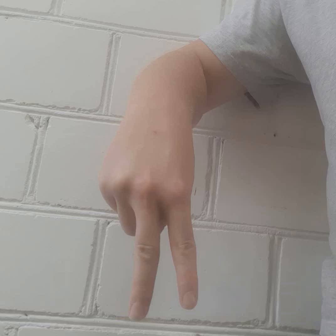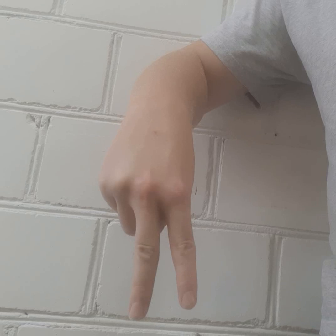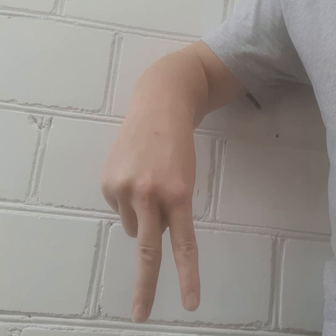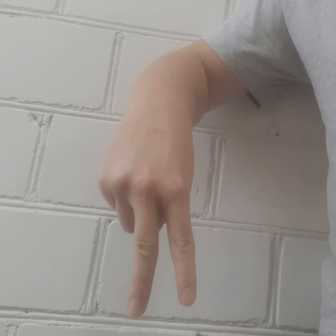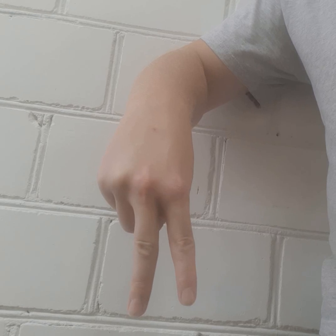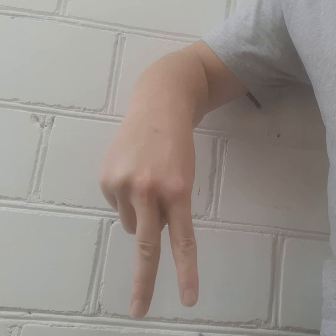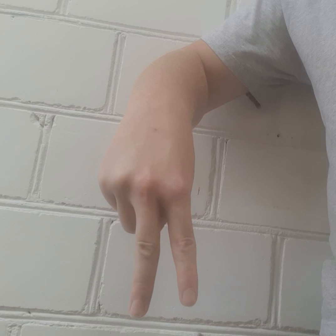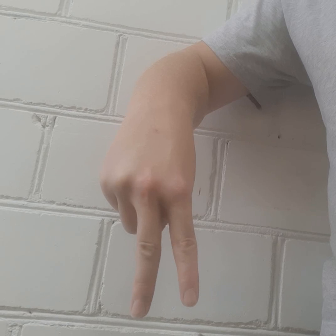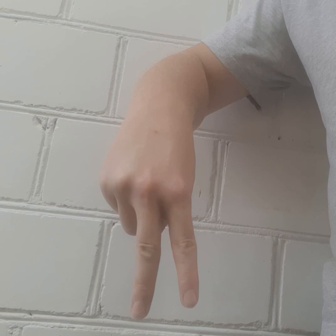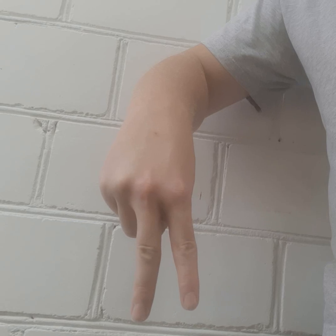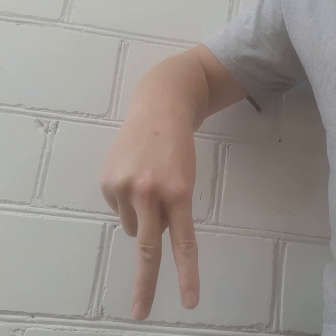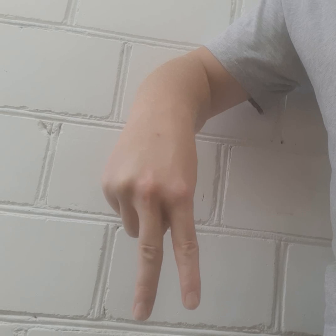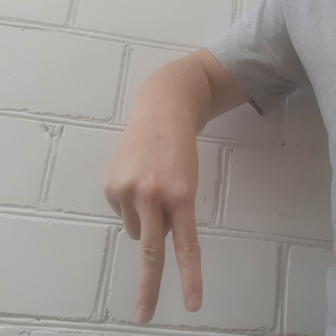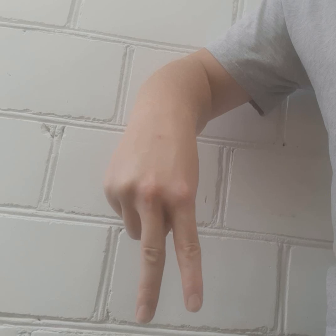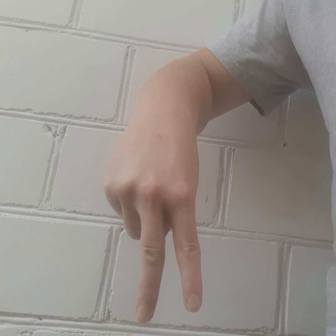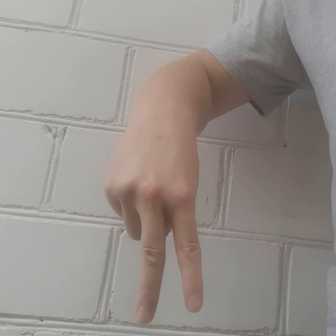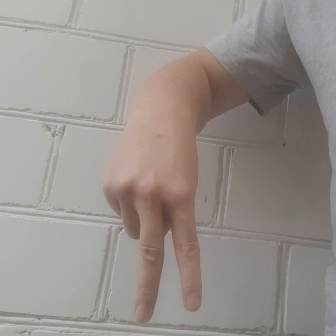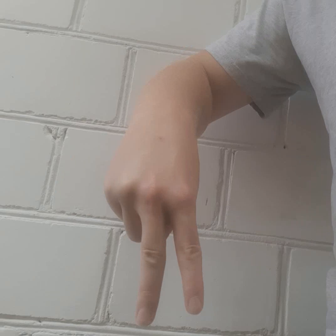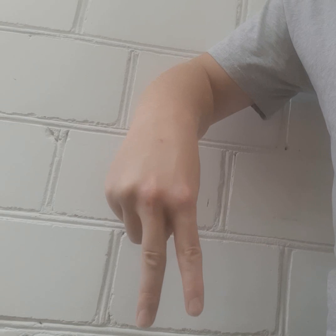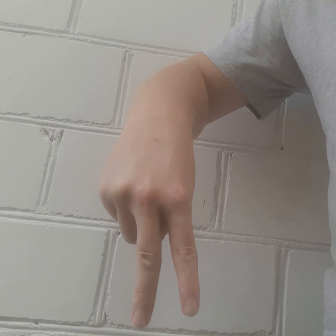Л